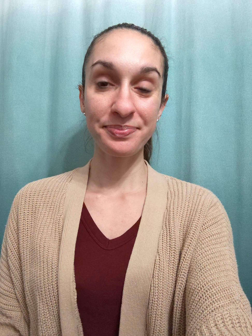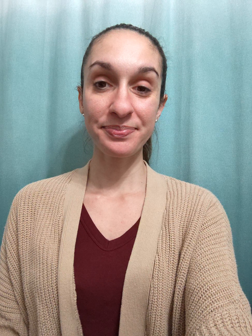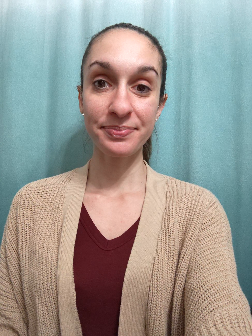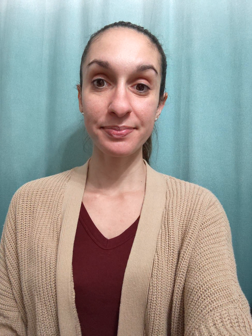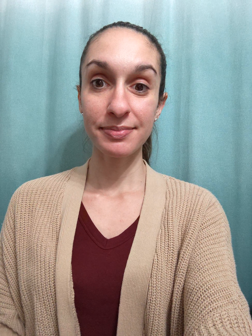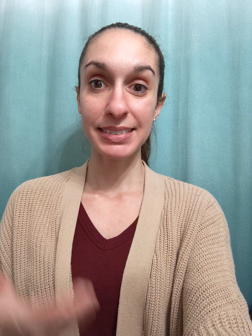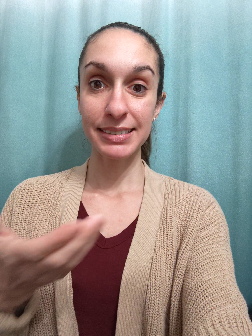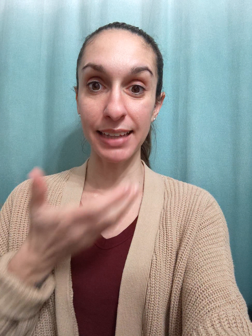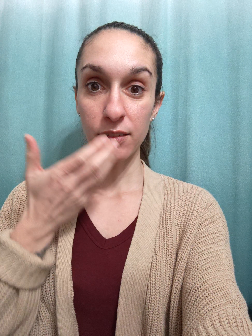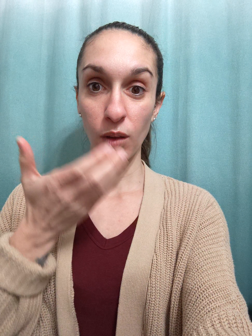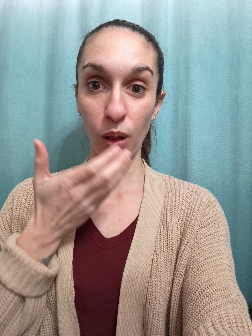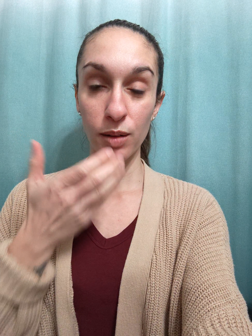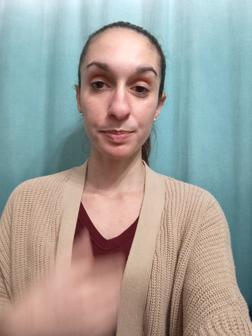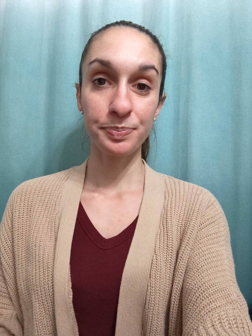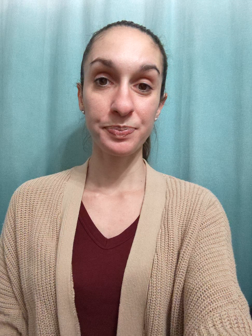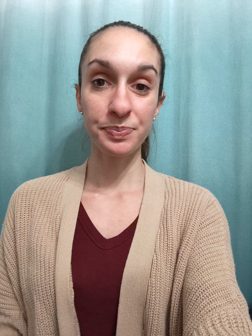cereal